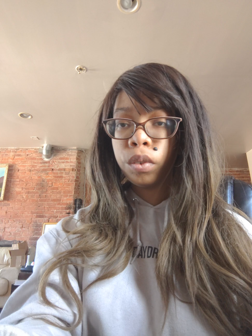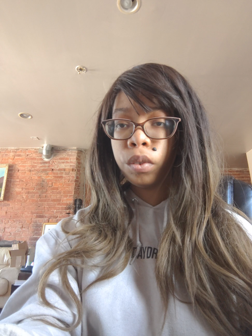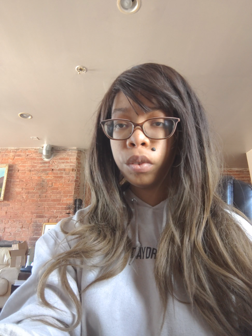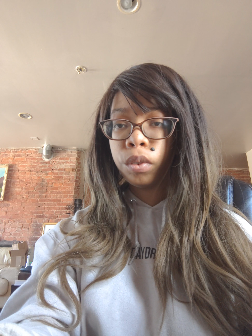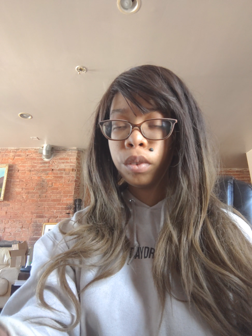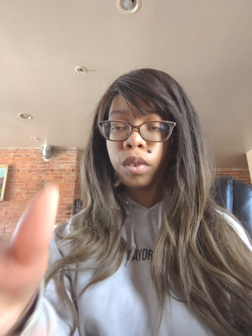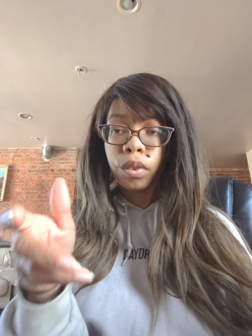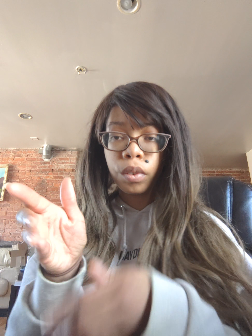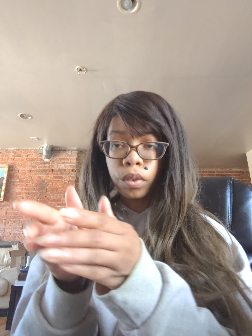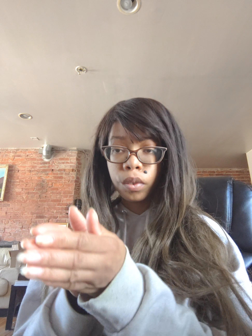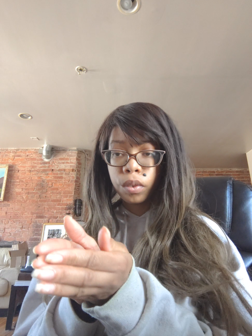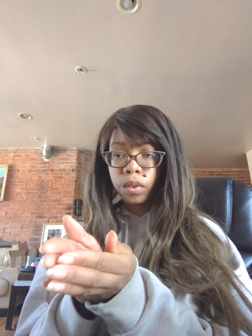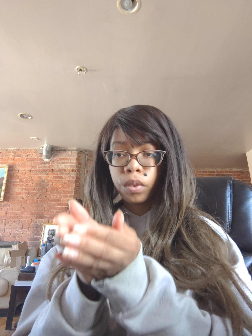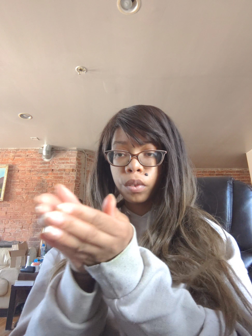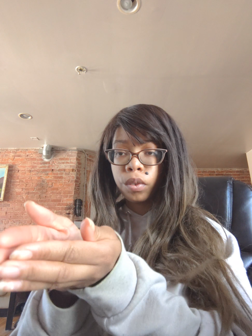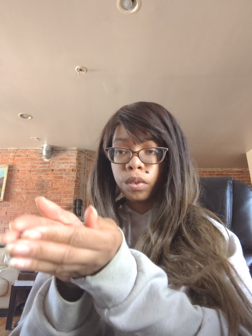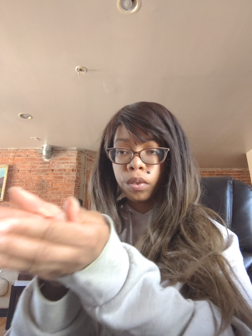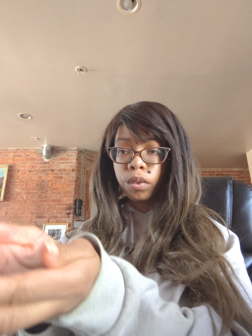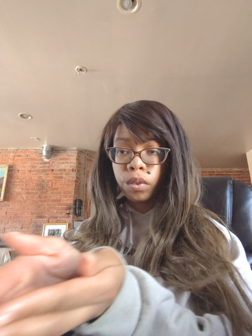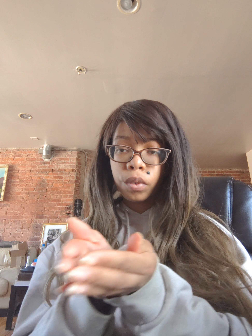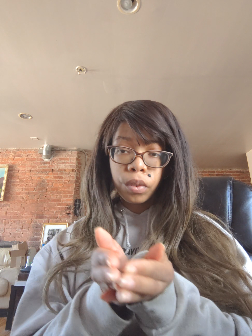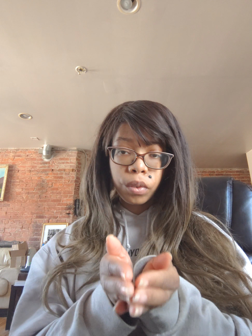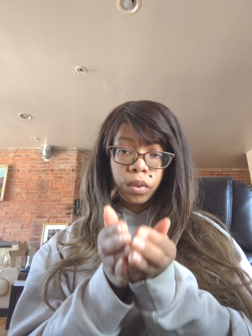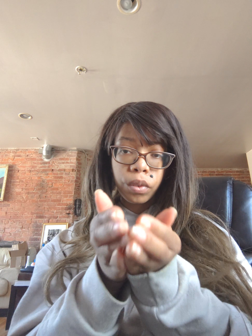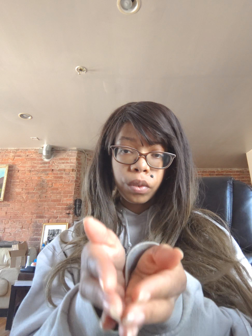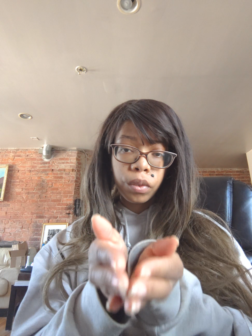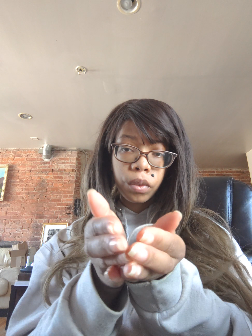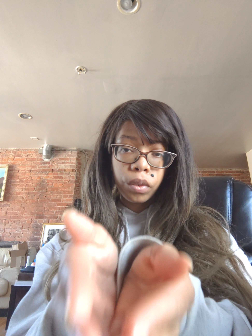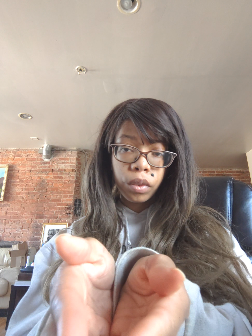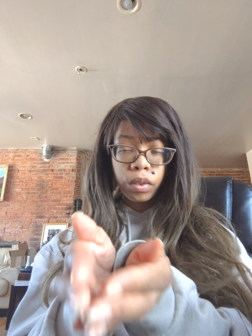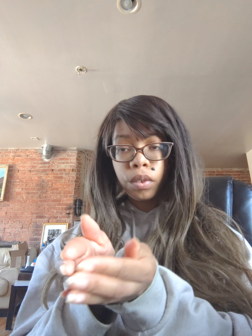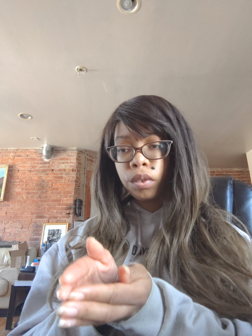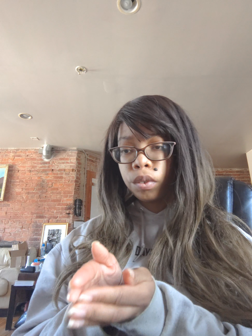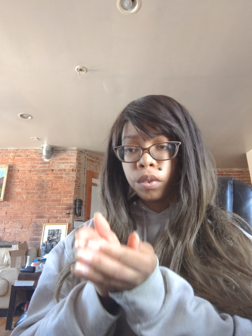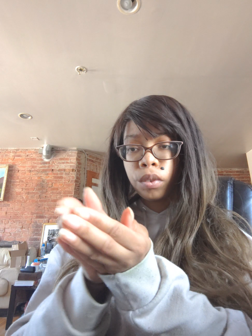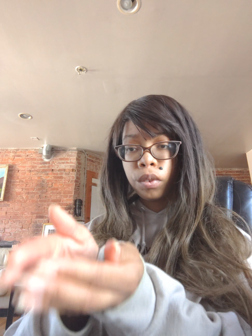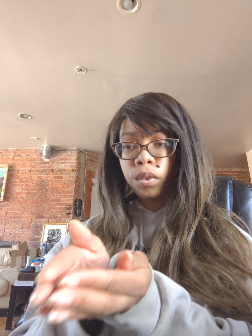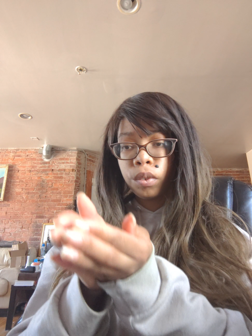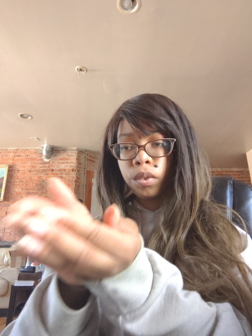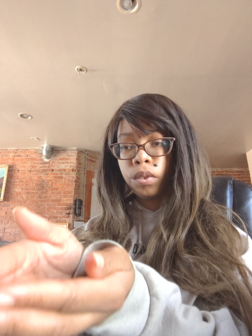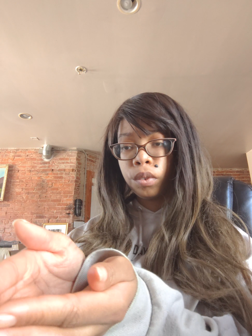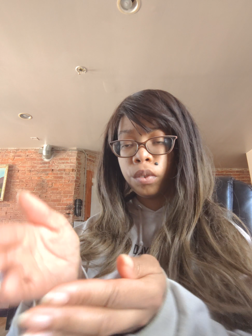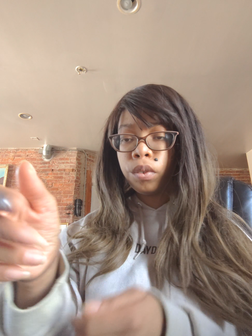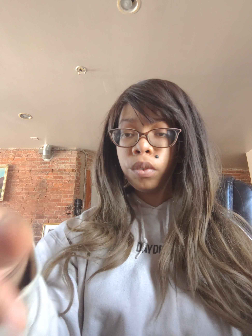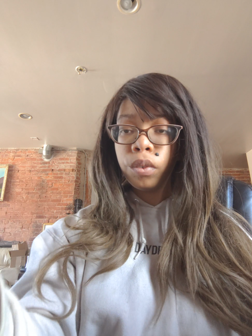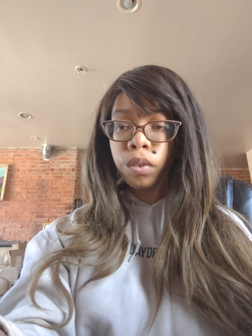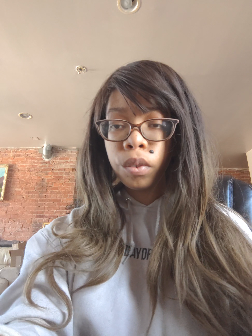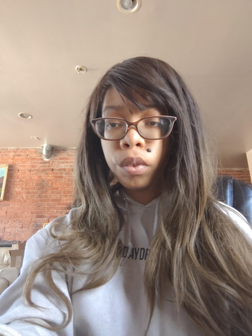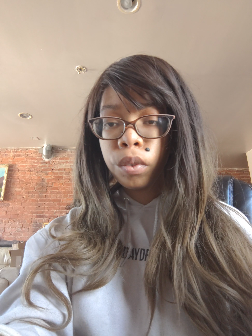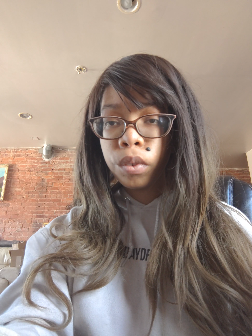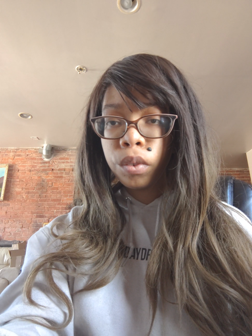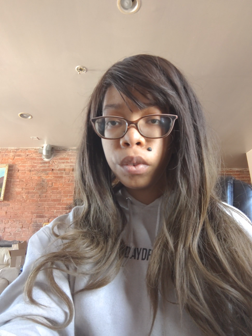boat